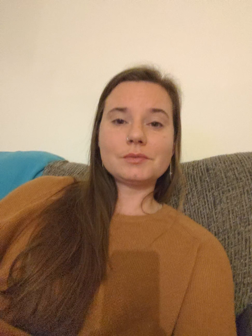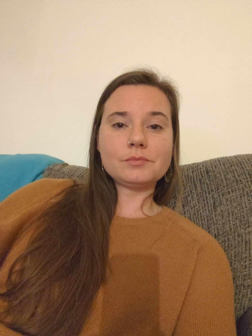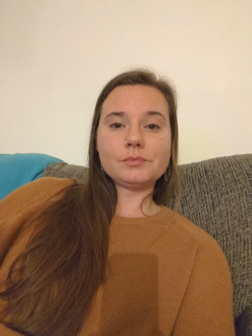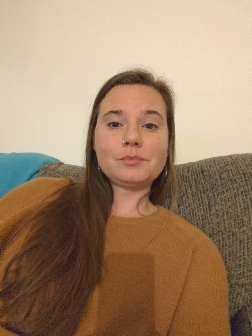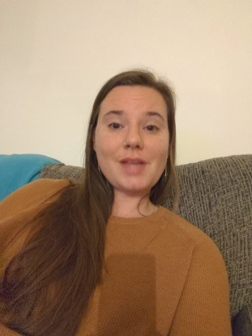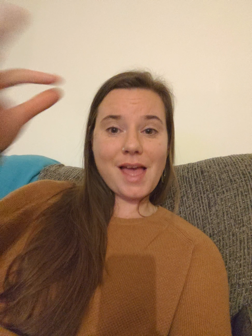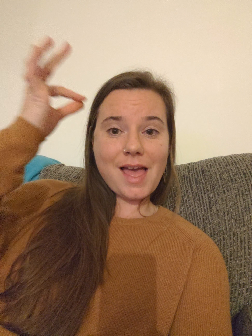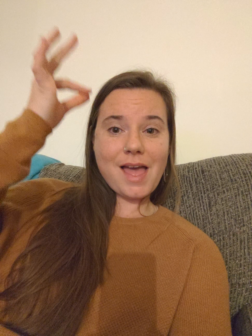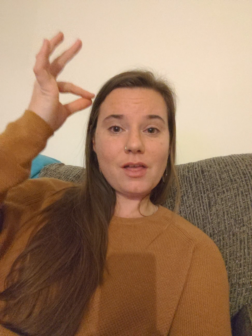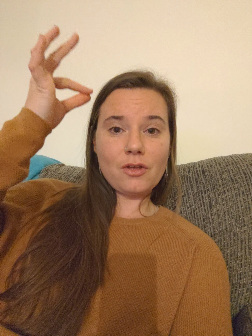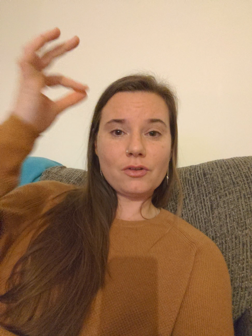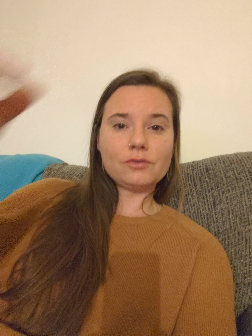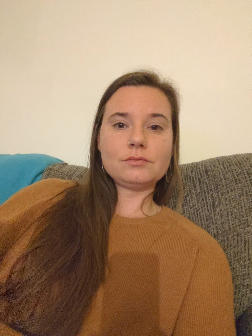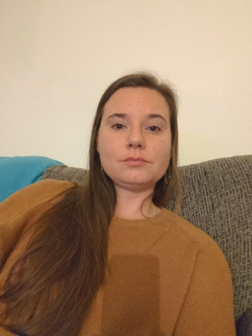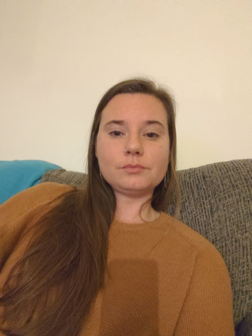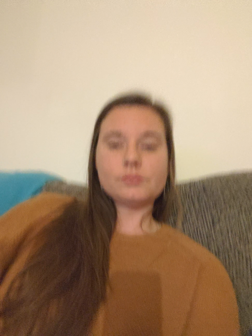hair